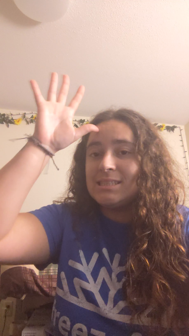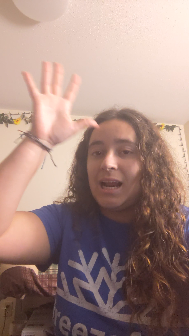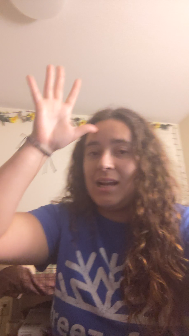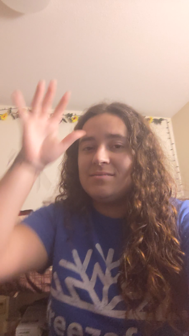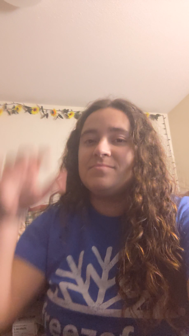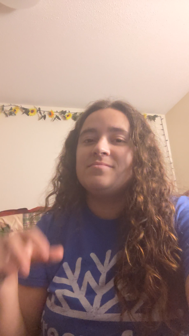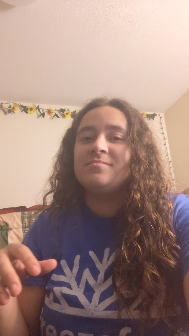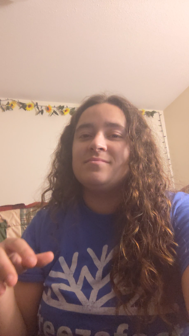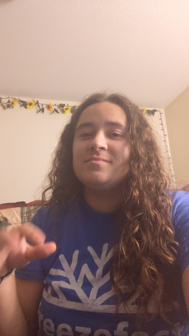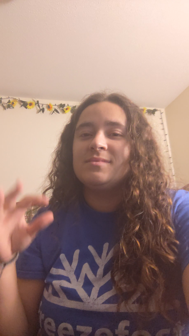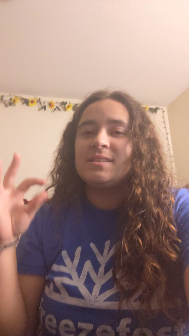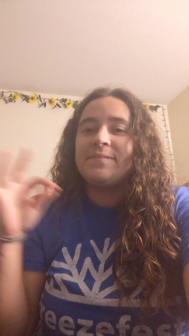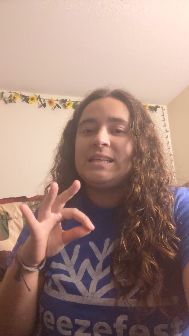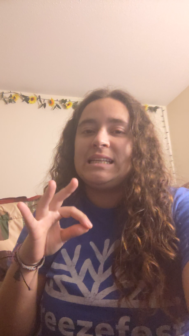fit